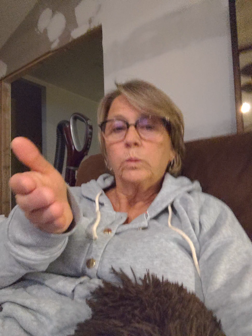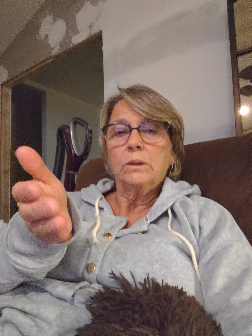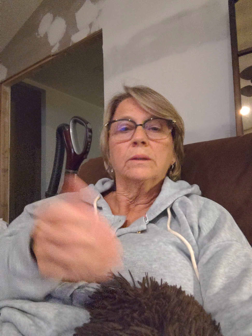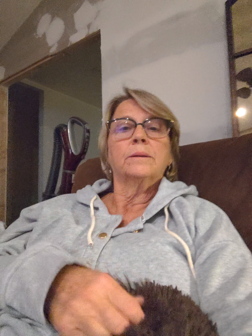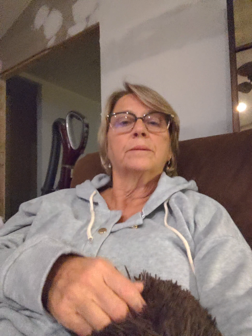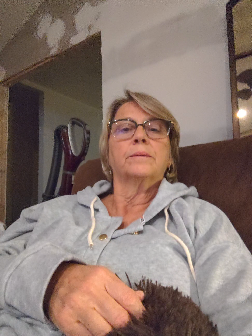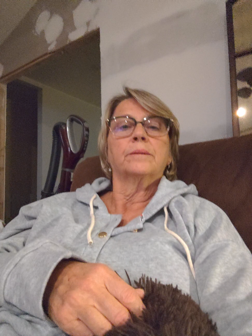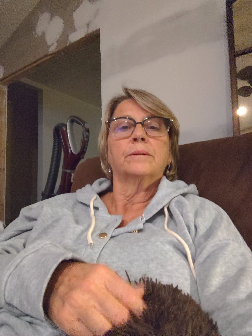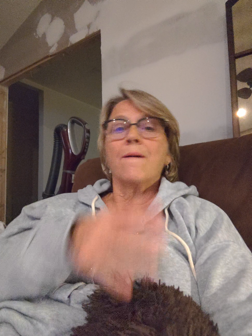boat